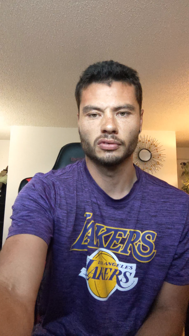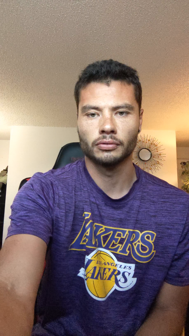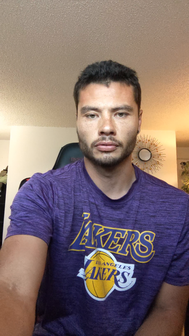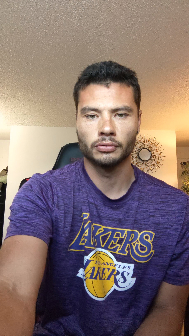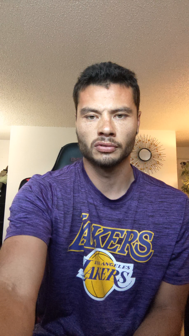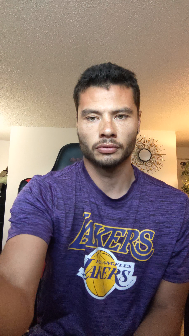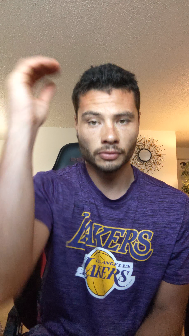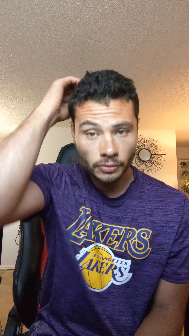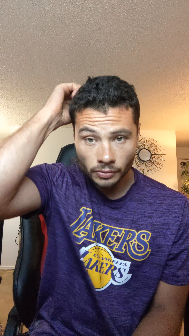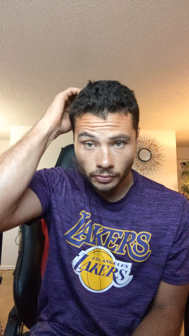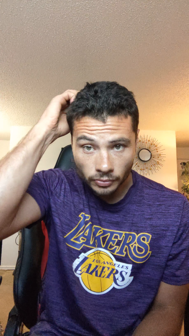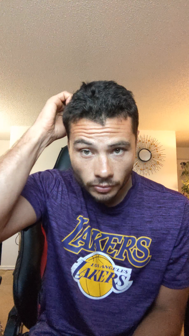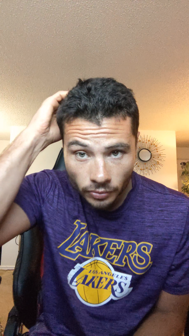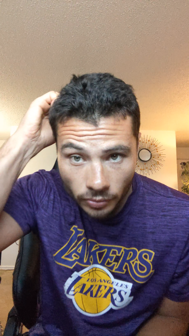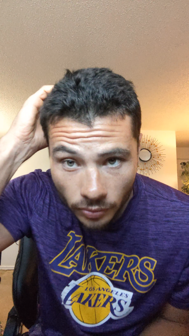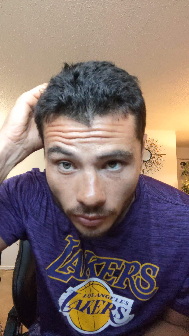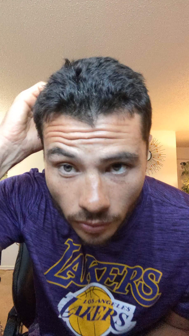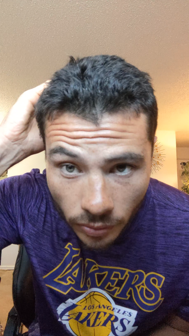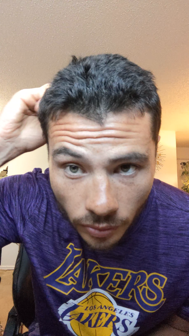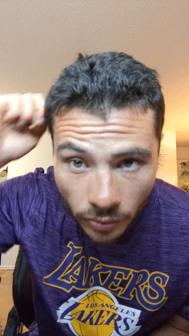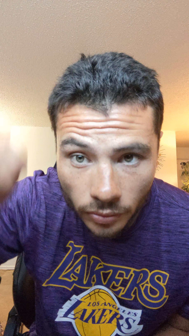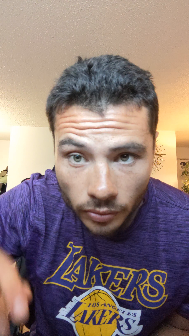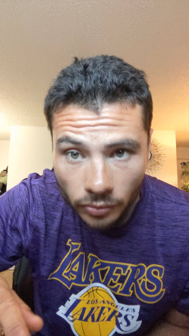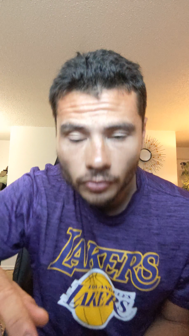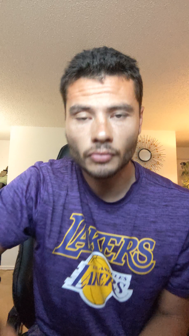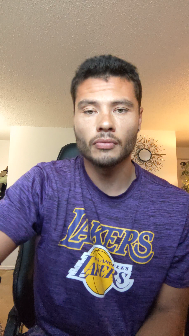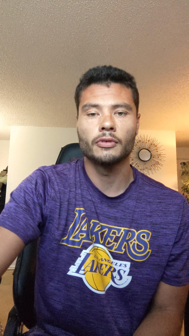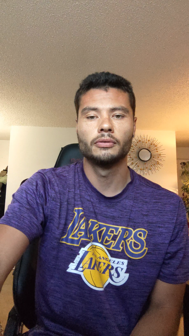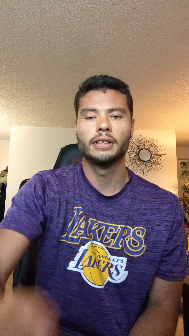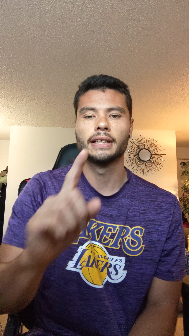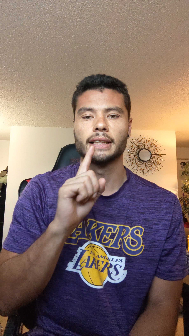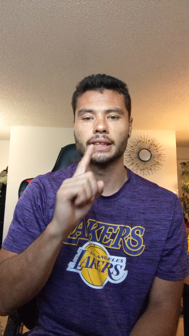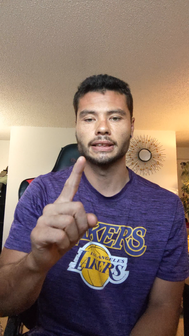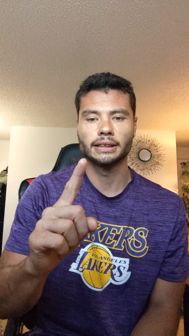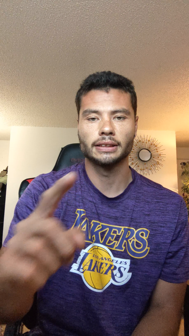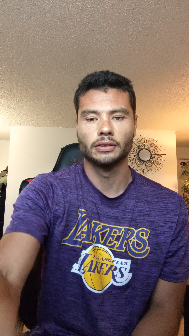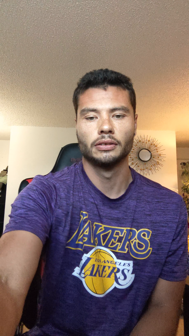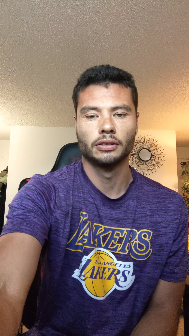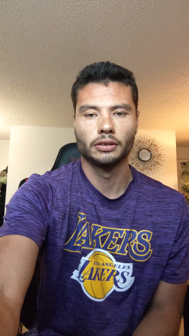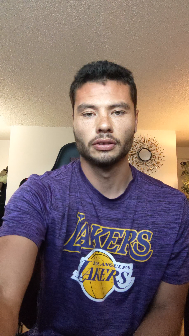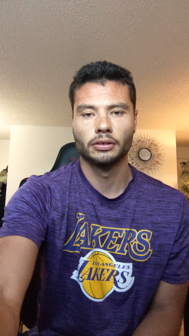is